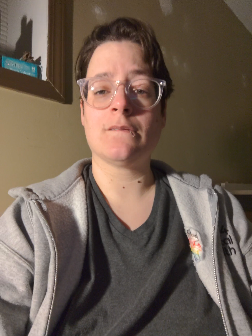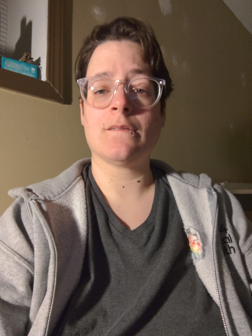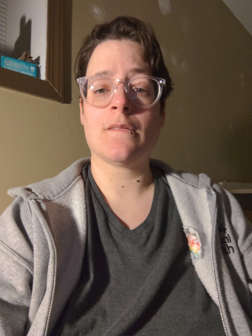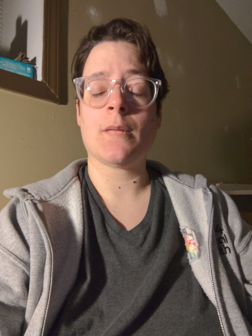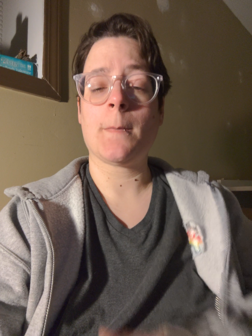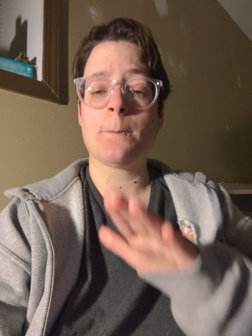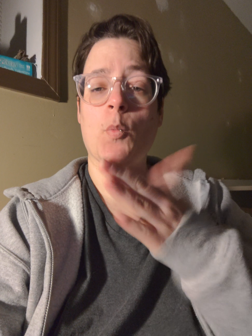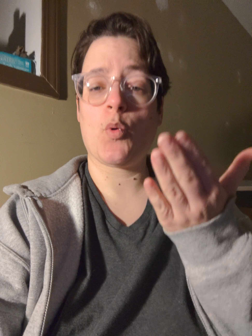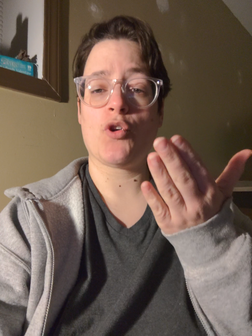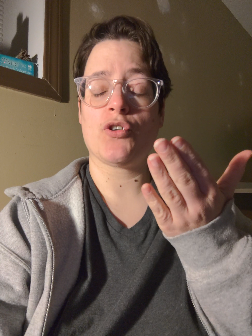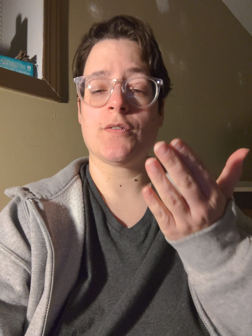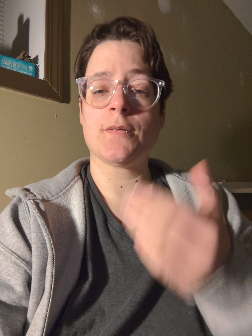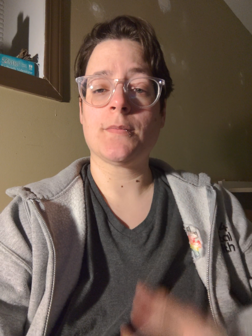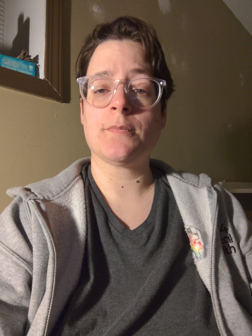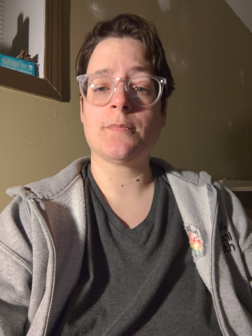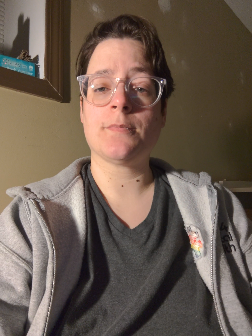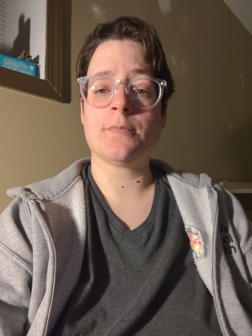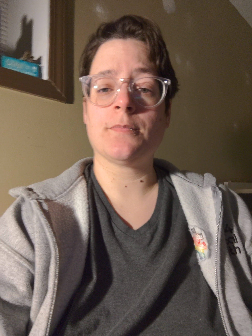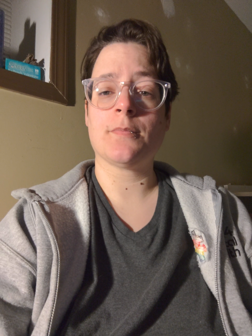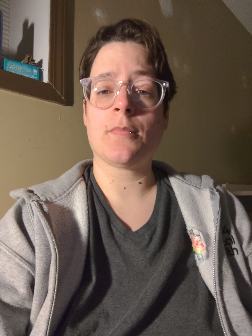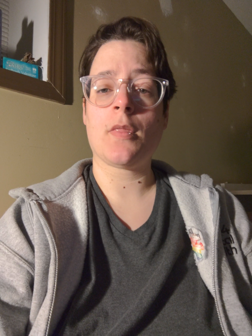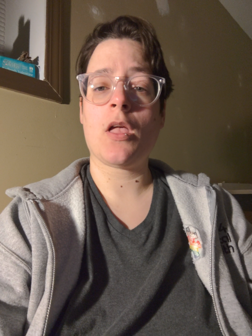book